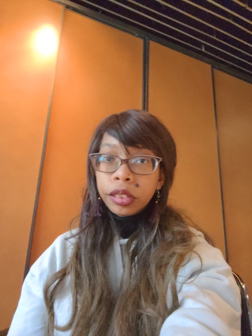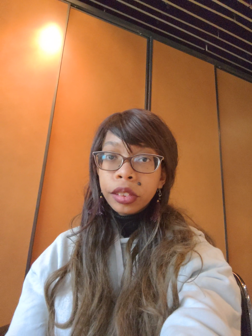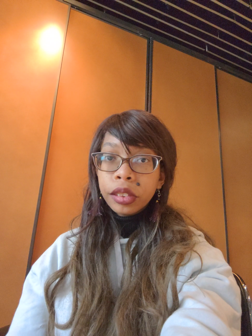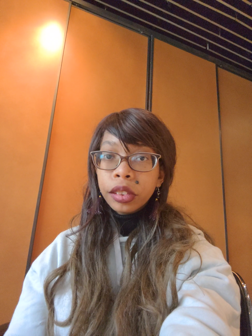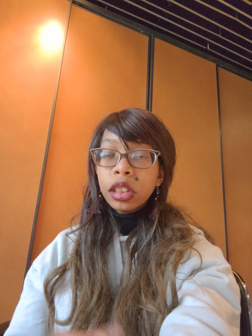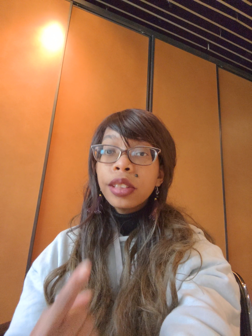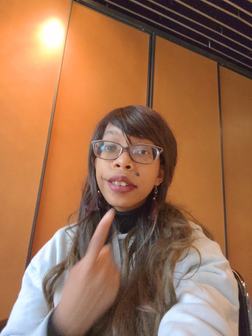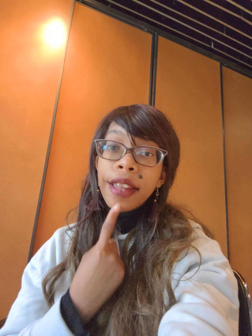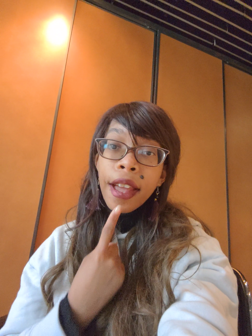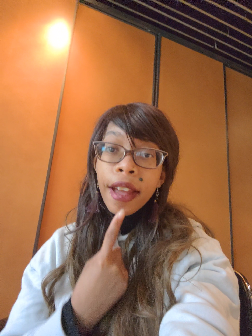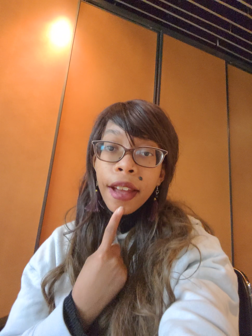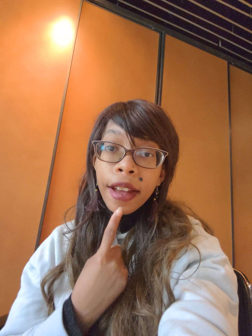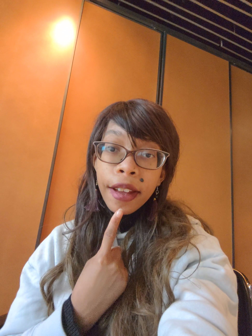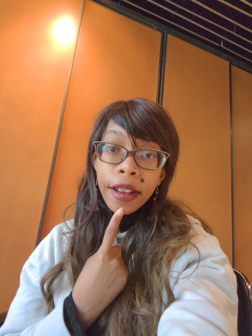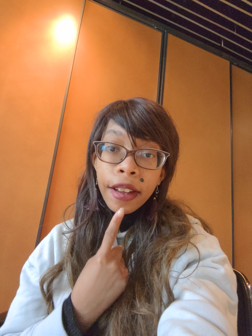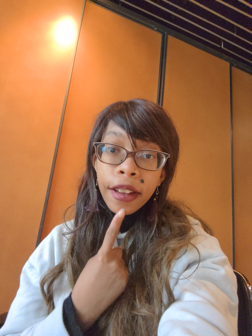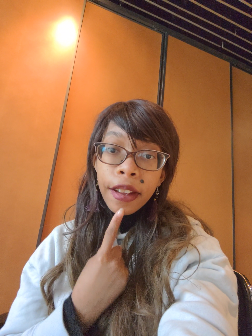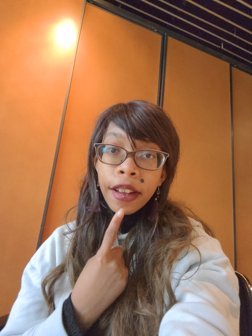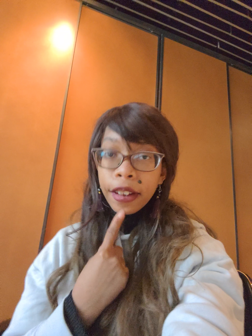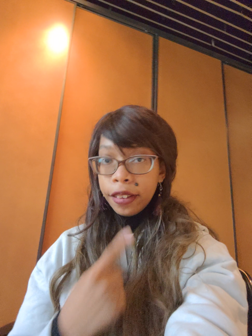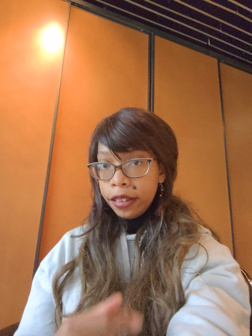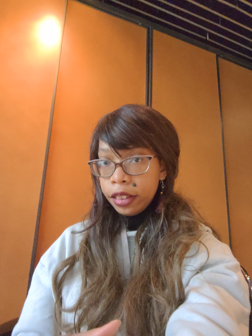say